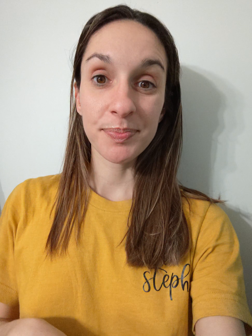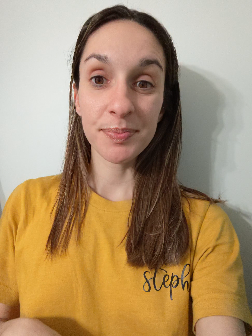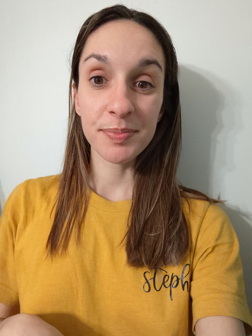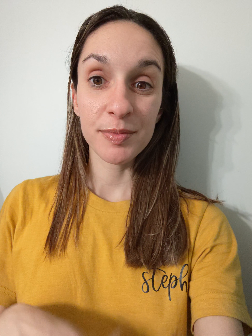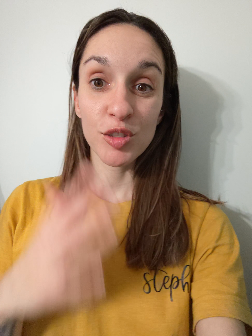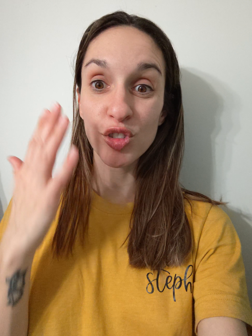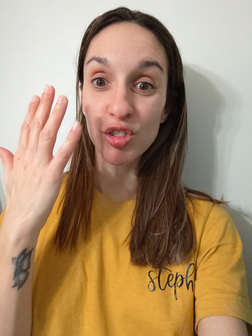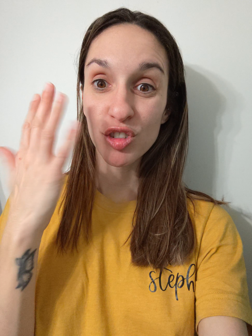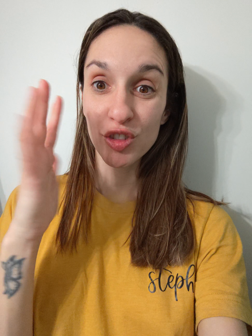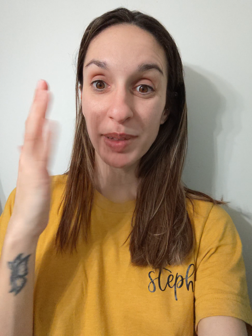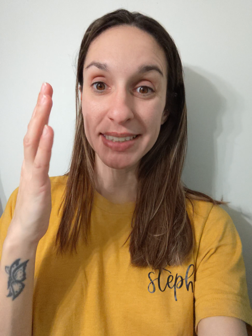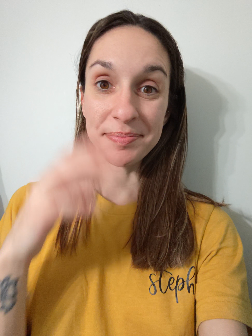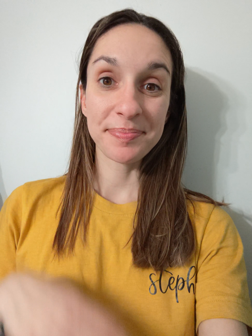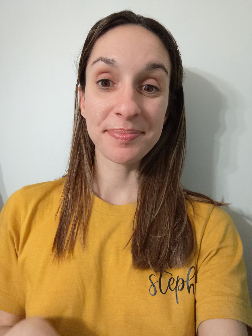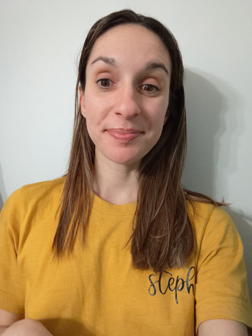tree